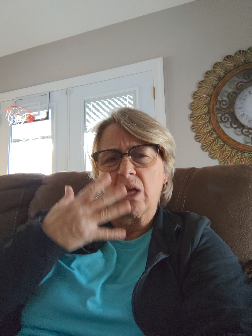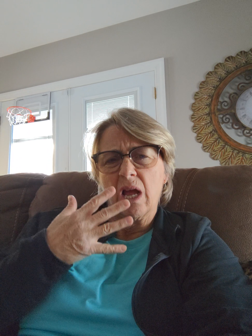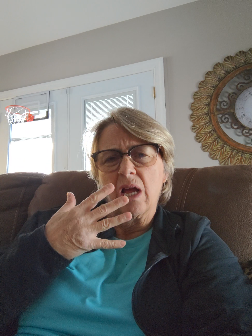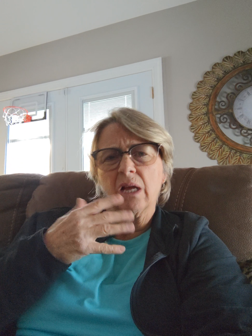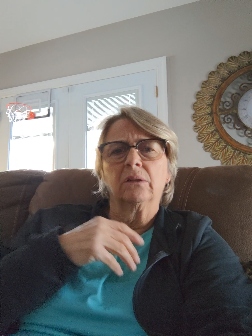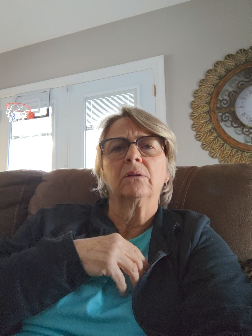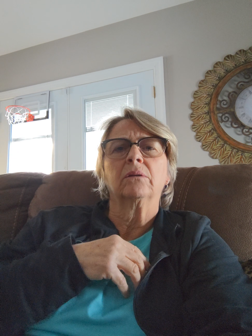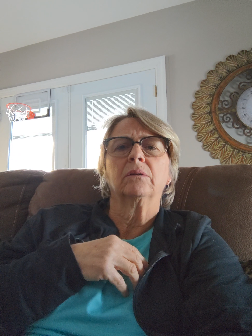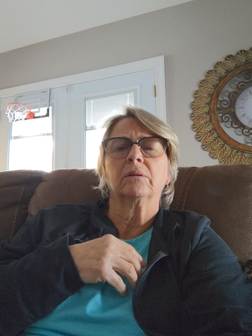sad